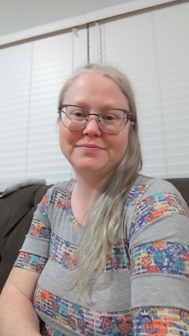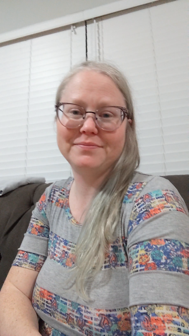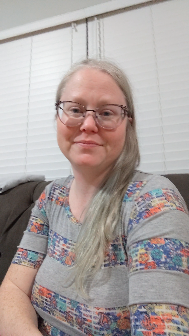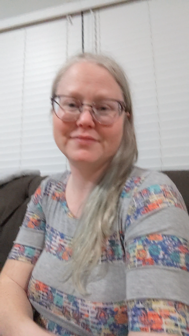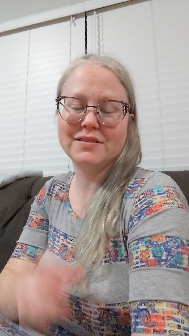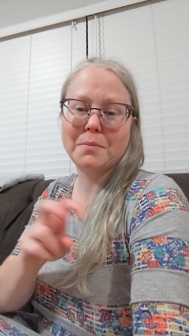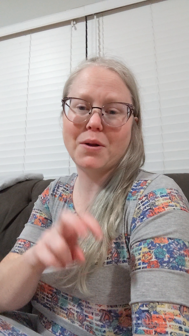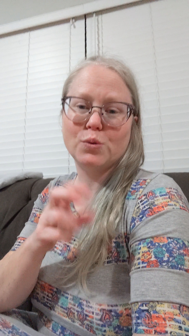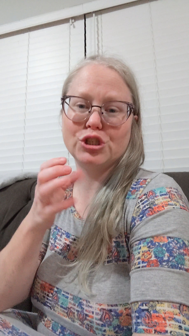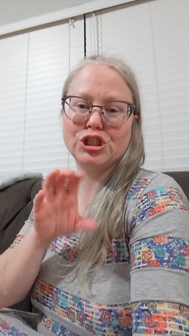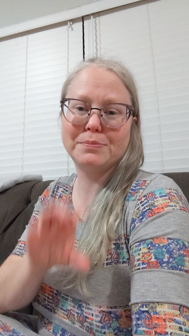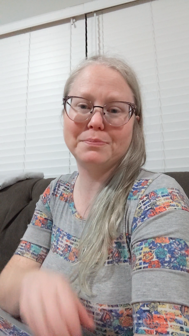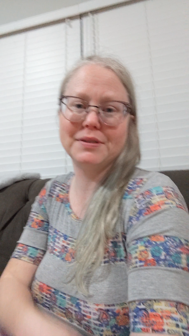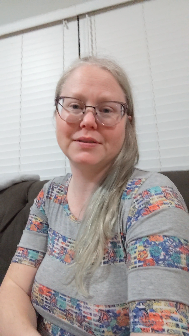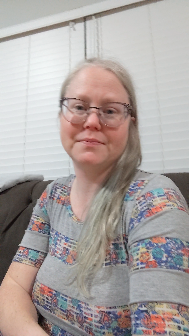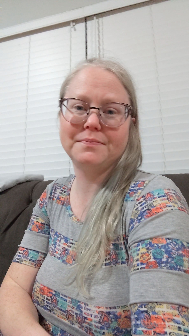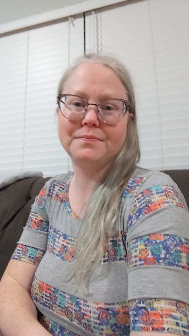potato chip